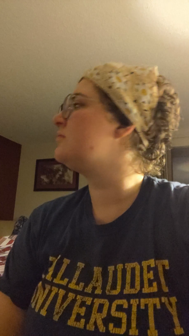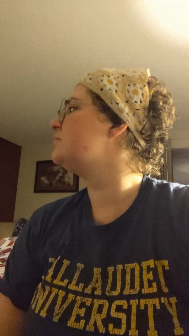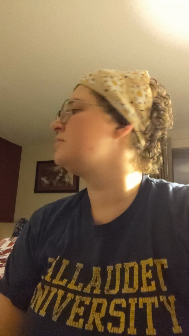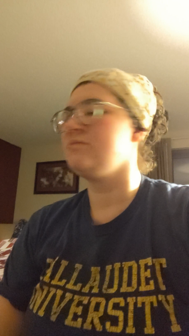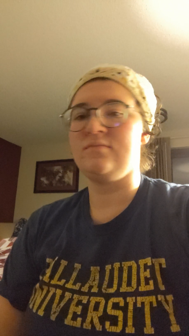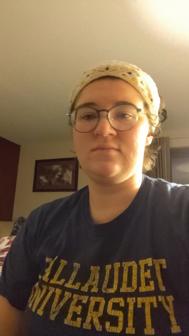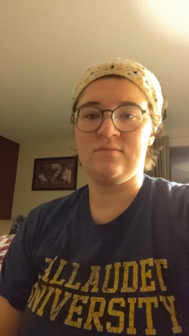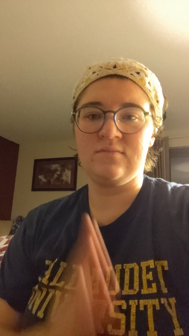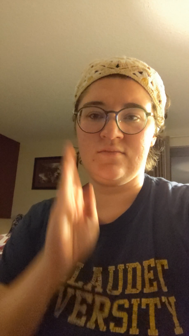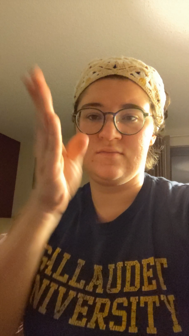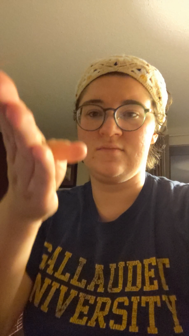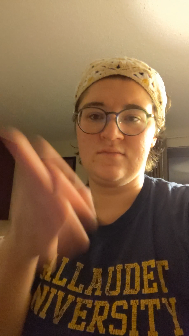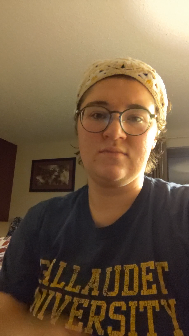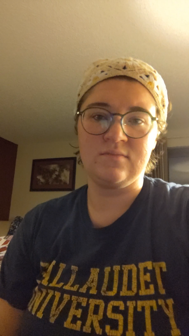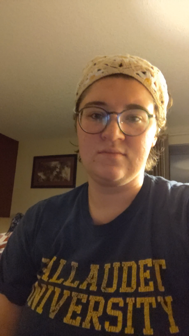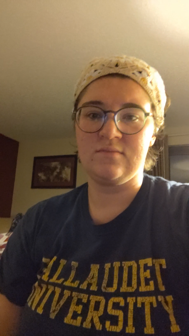over